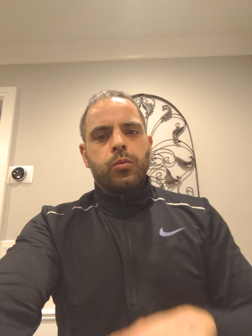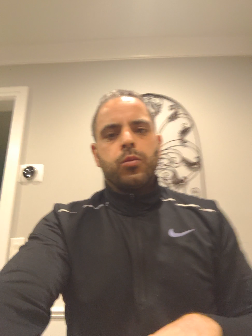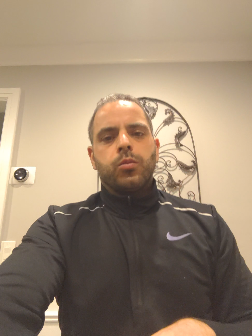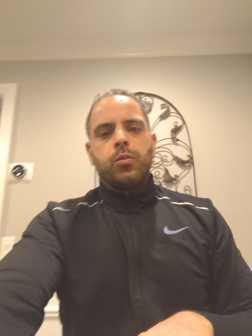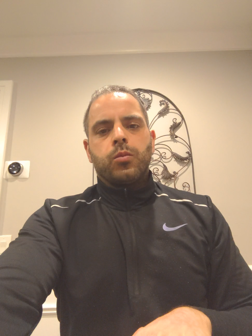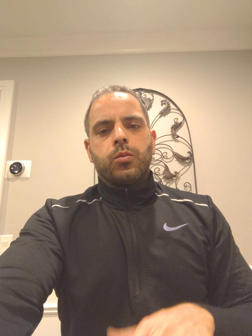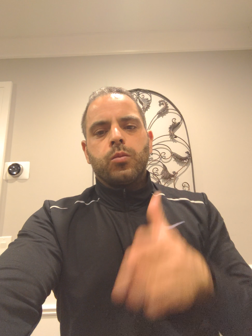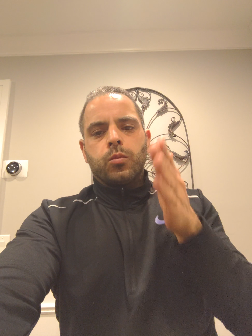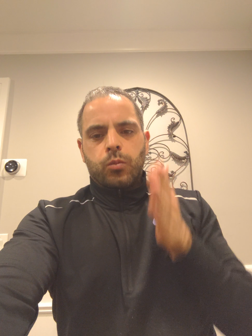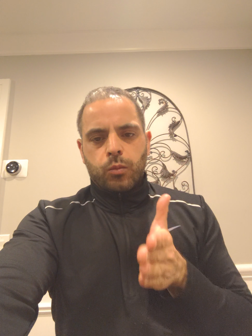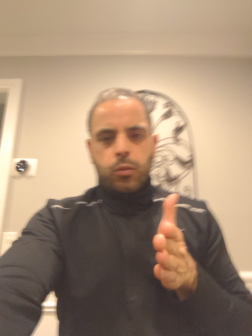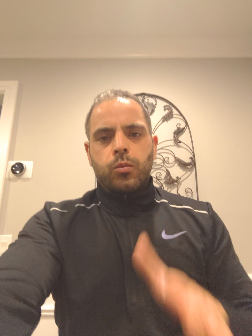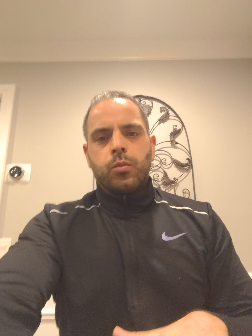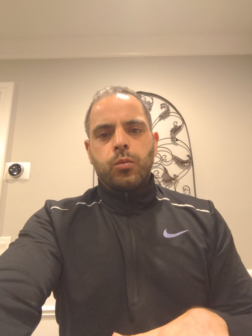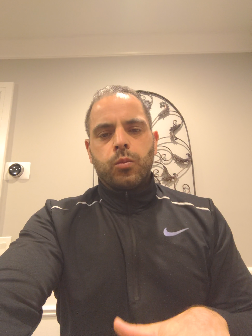person